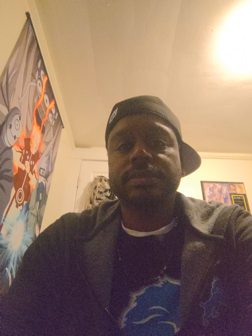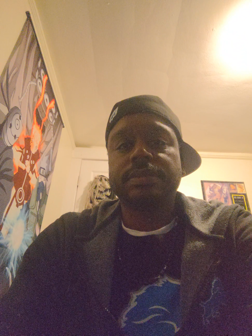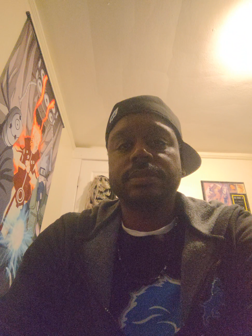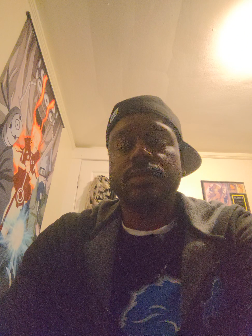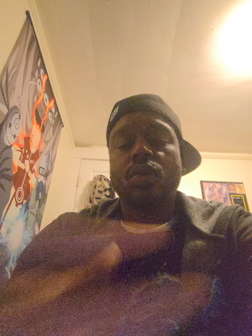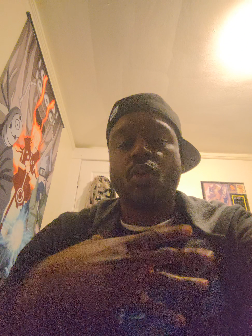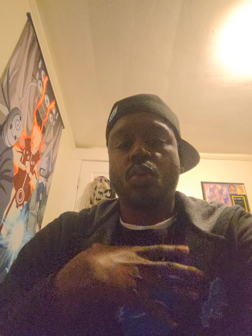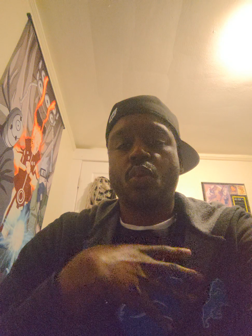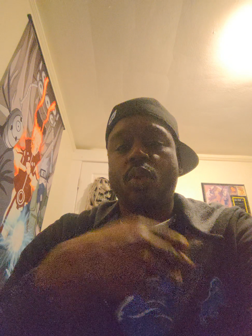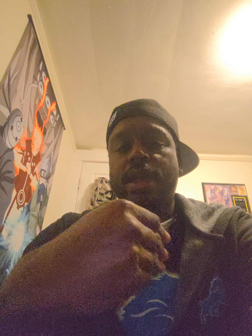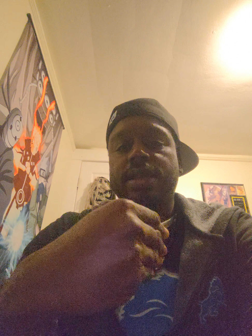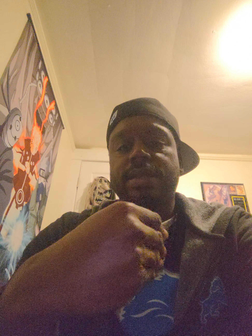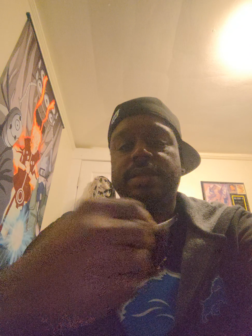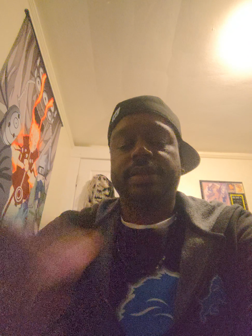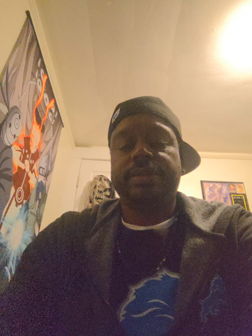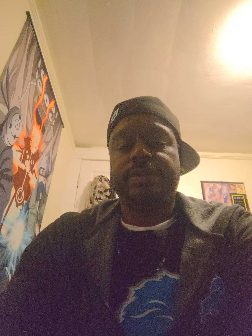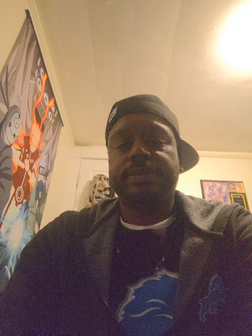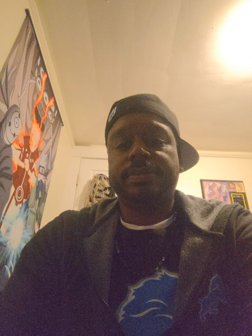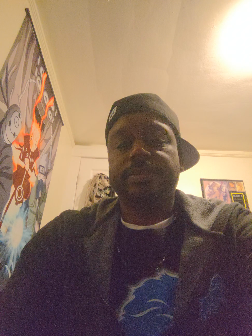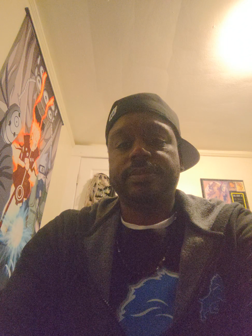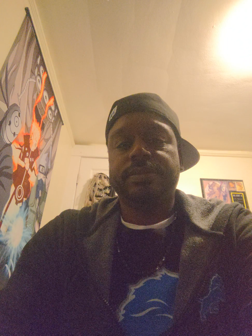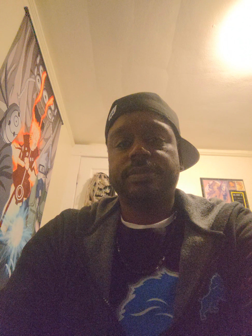white